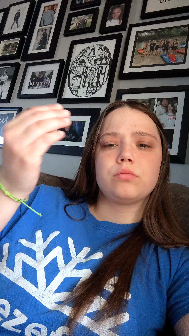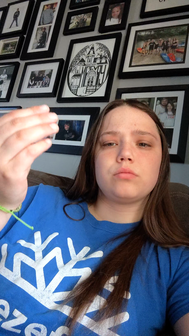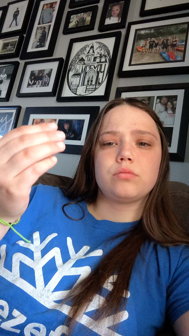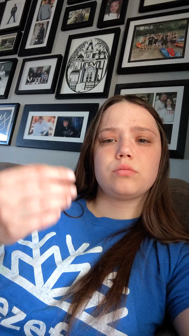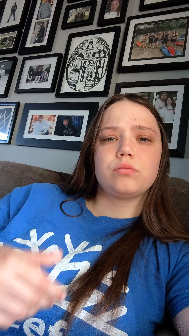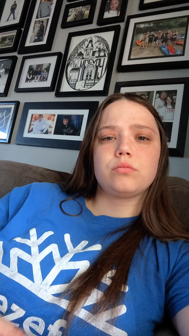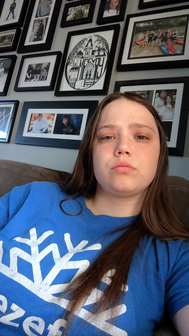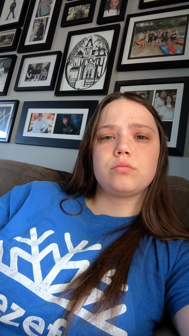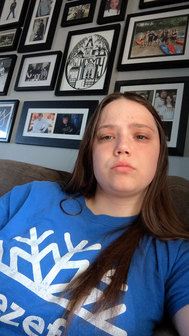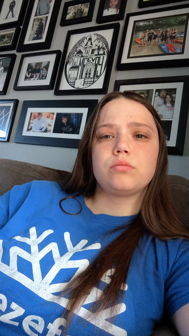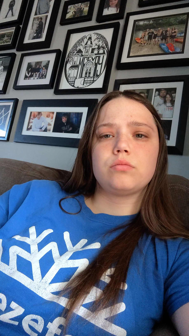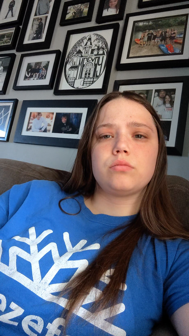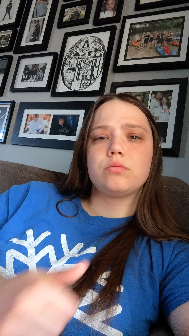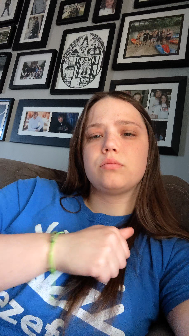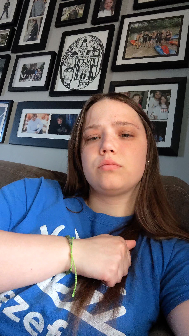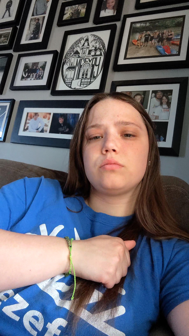hug